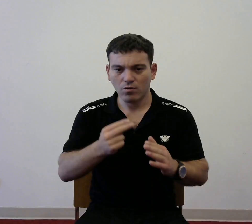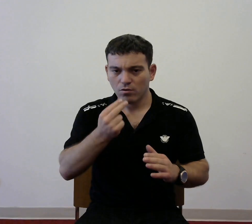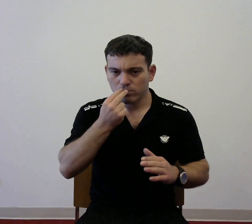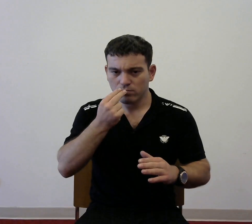yemək